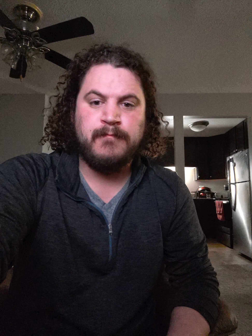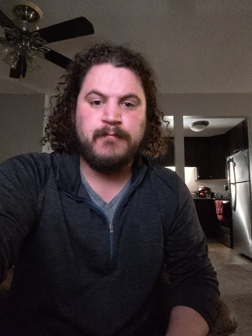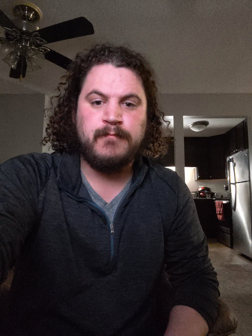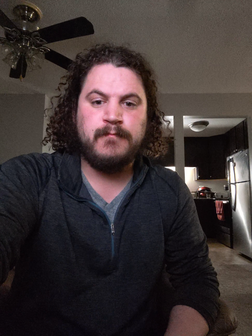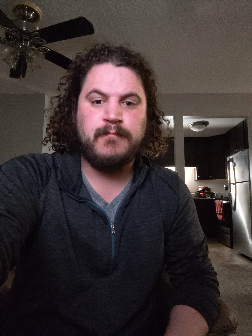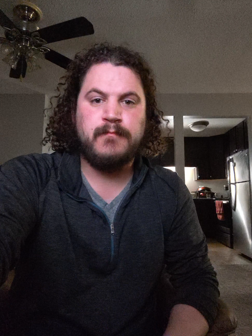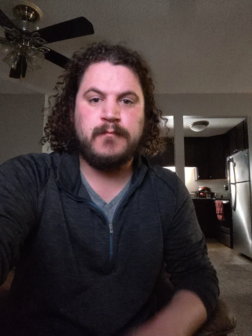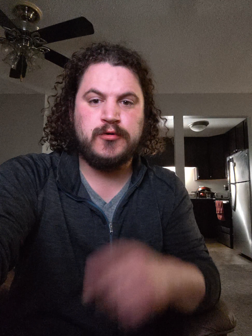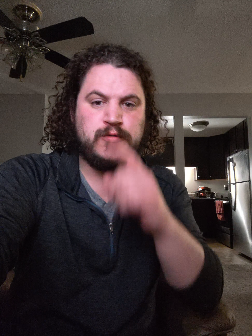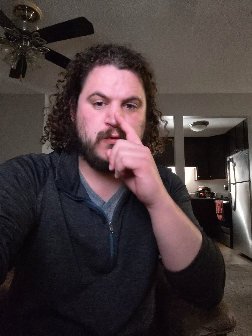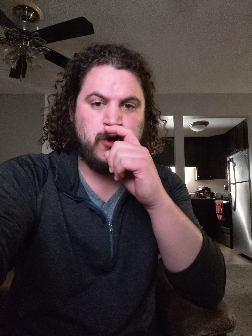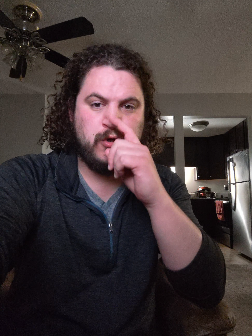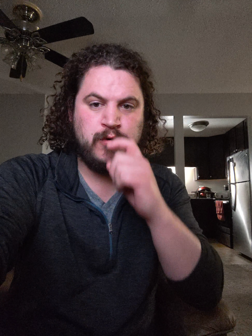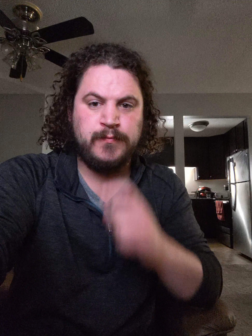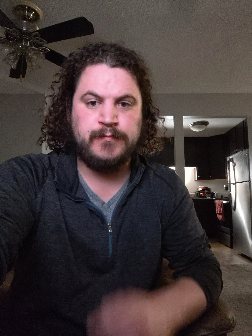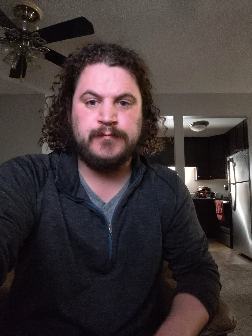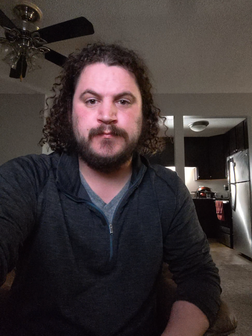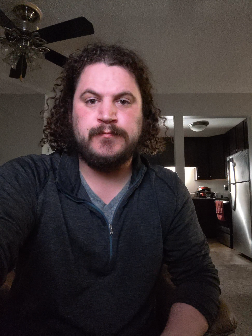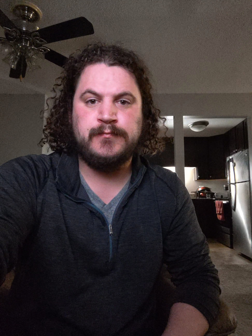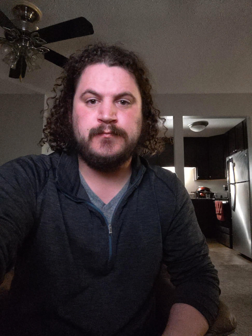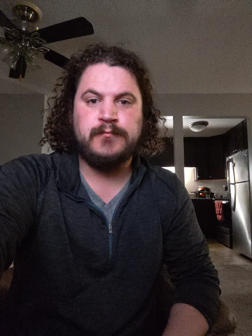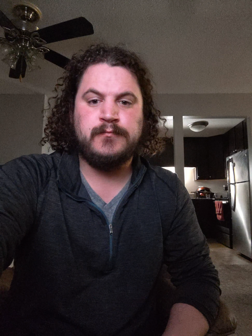doll